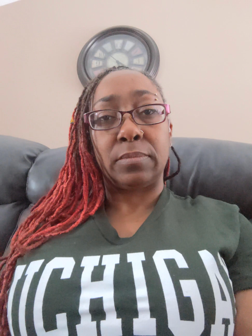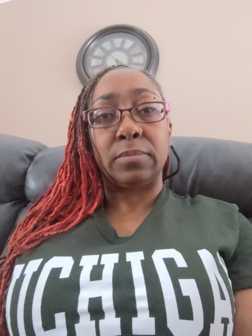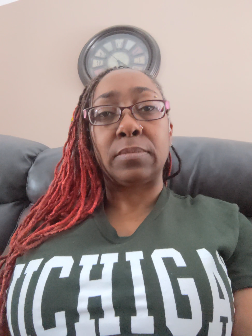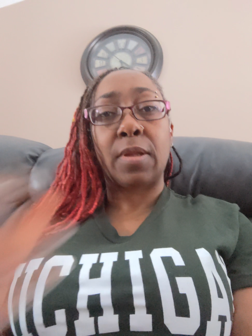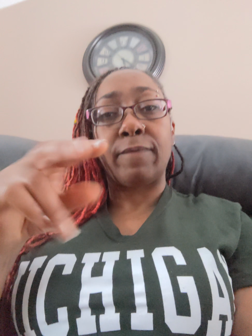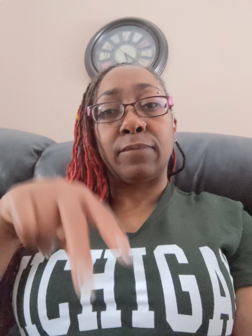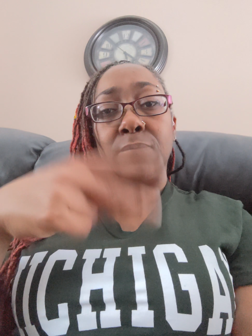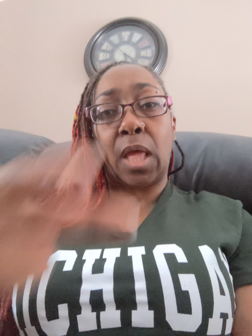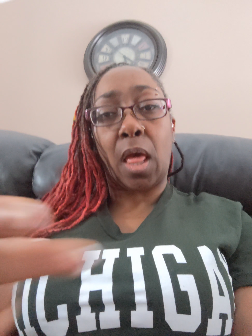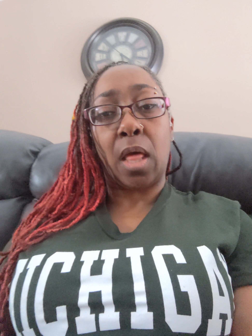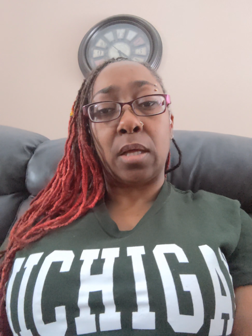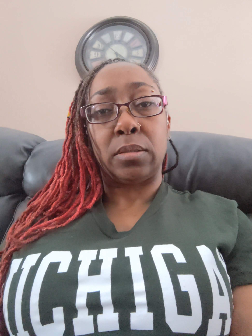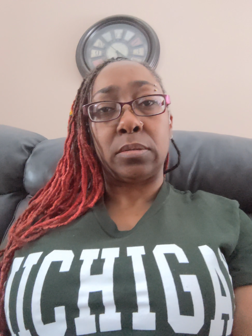fall